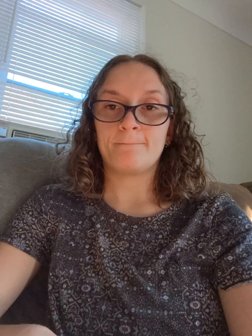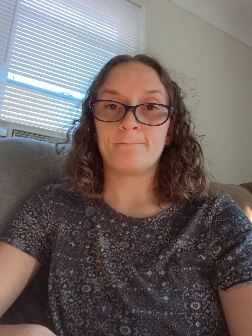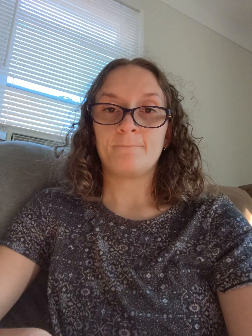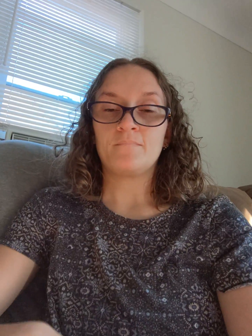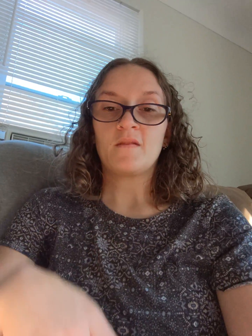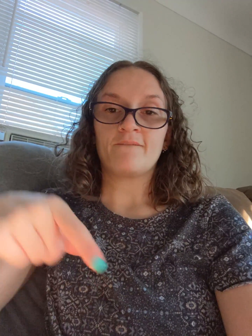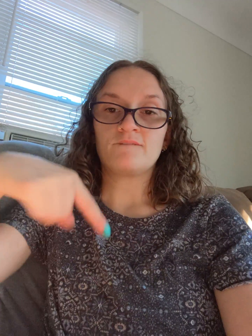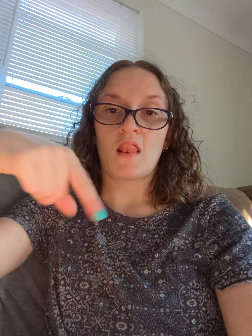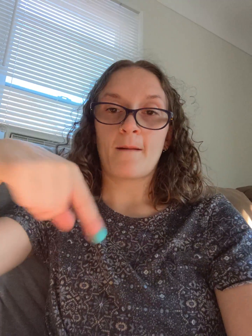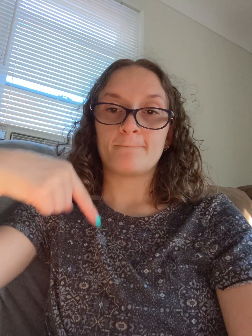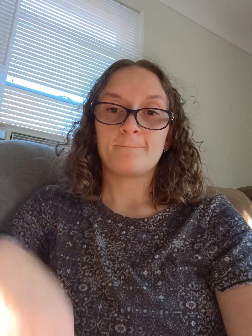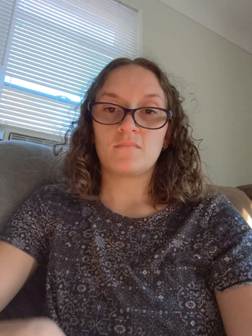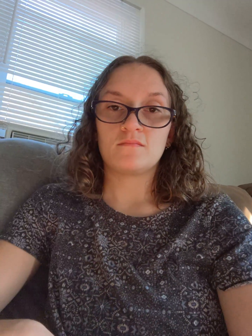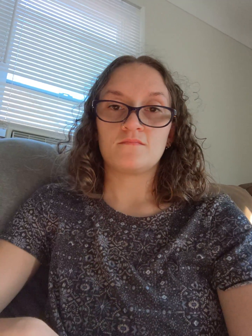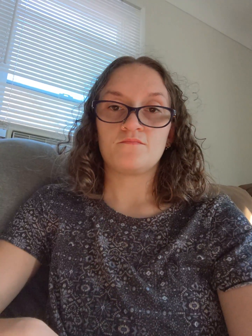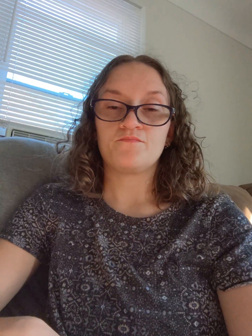flip-flop